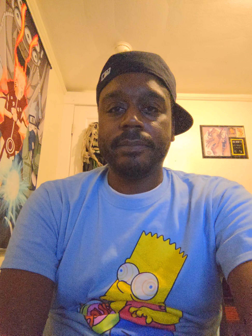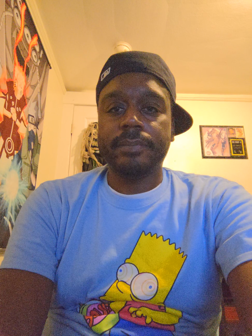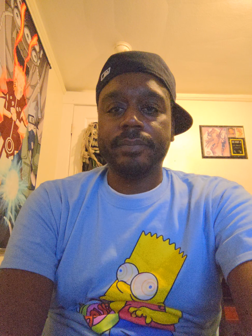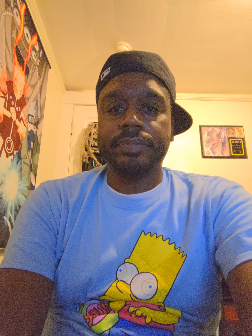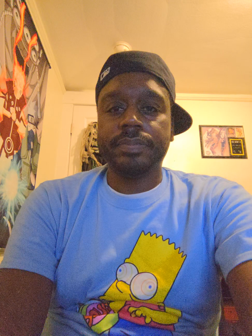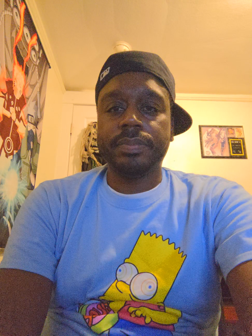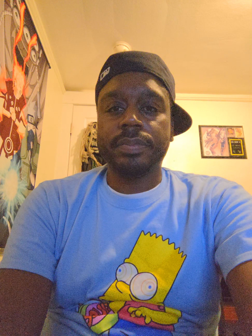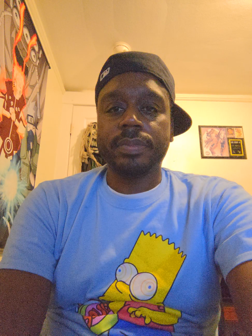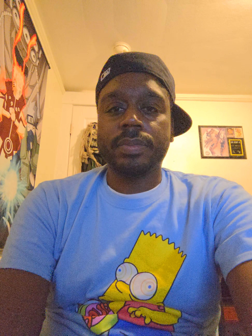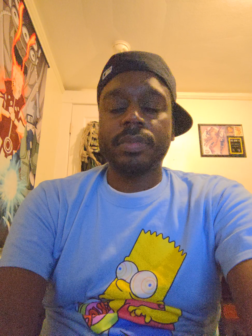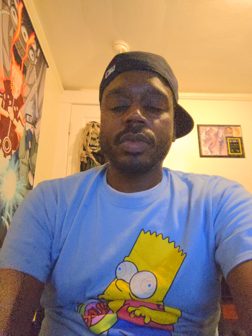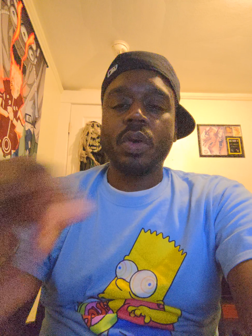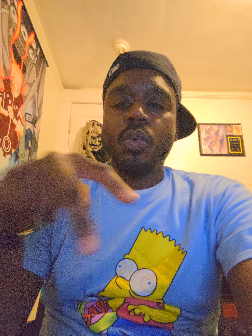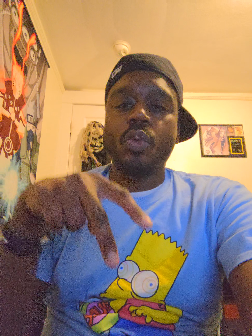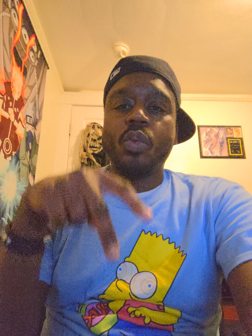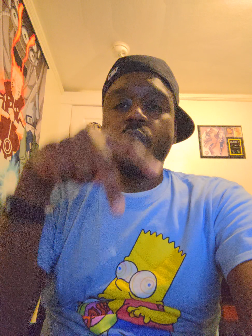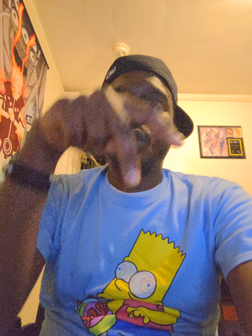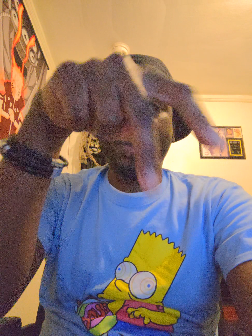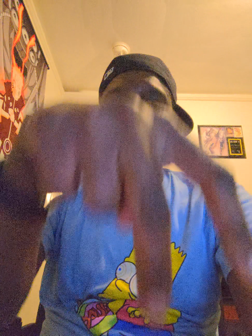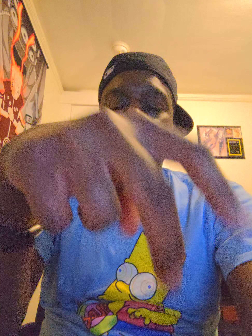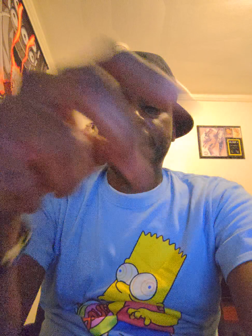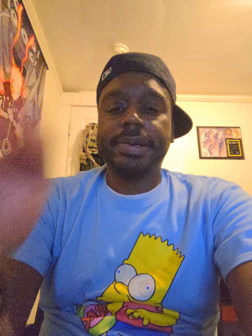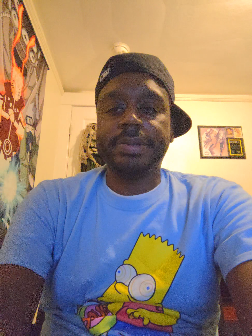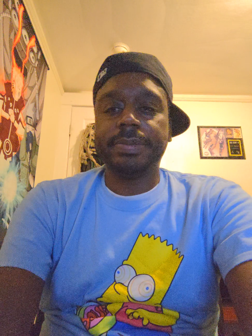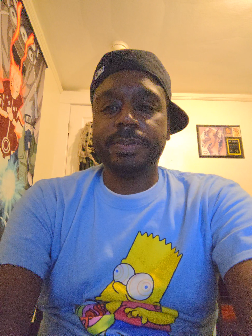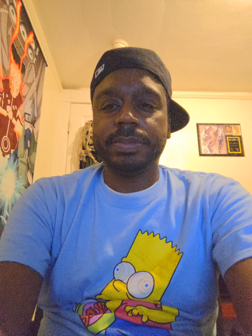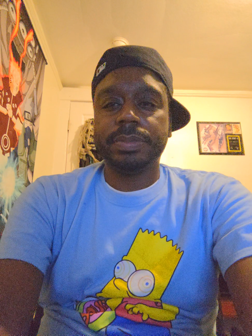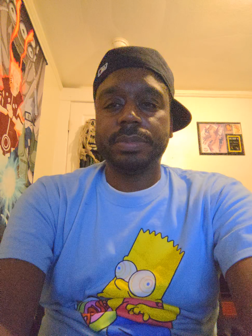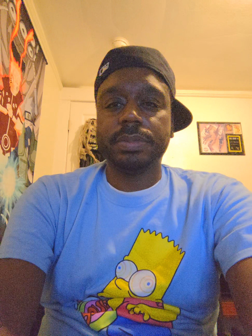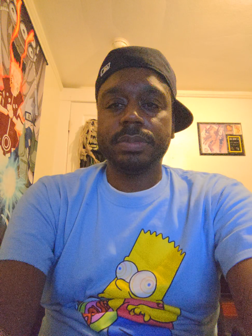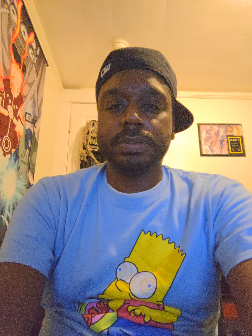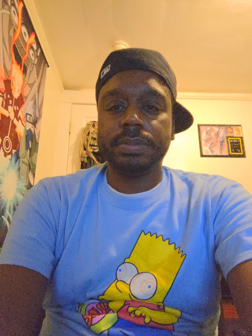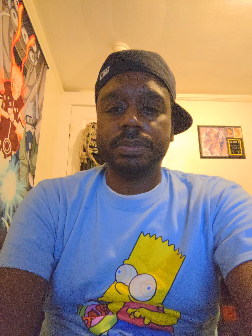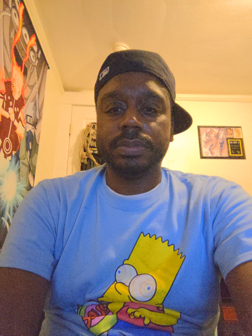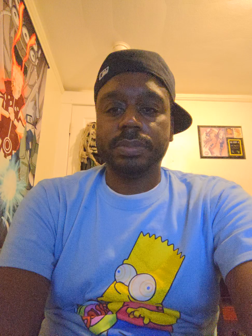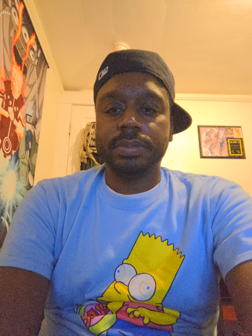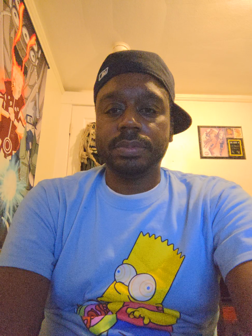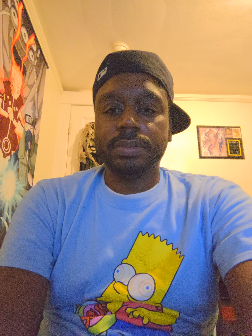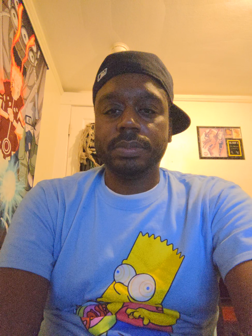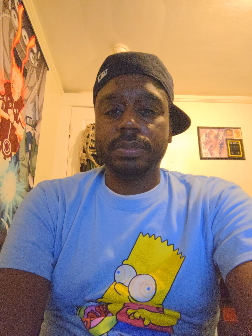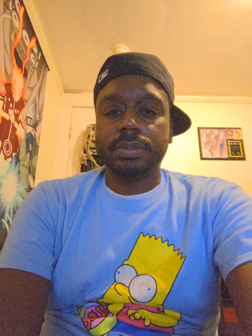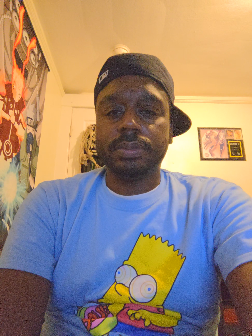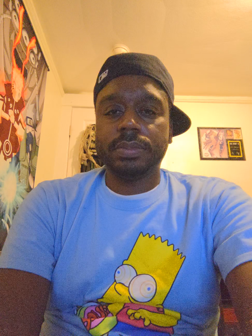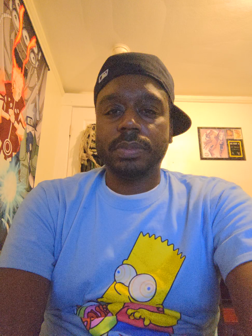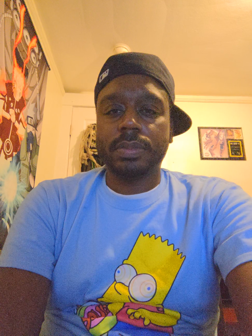ride